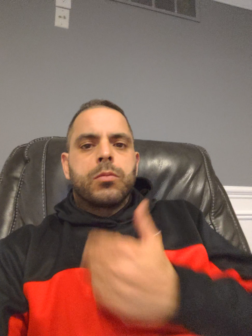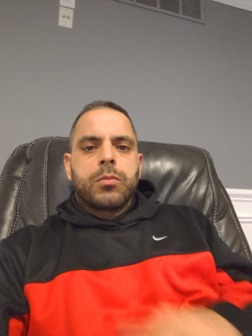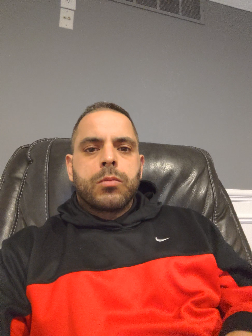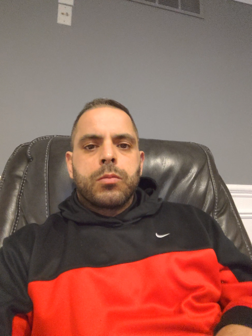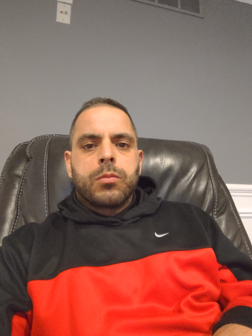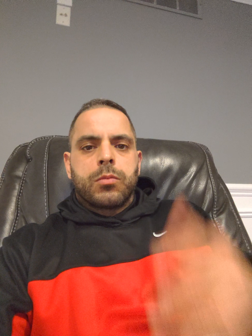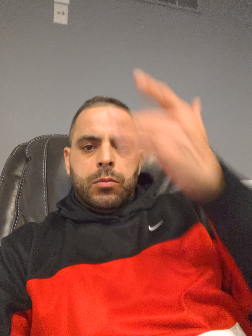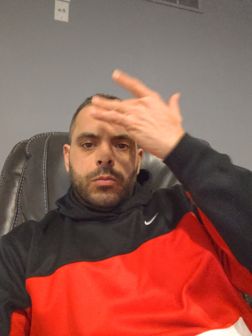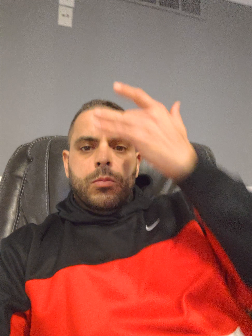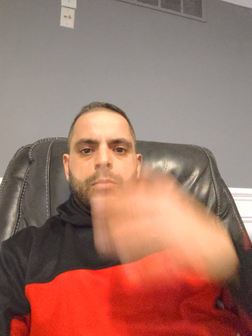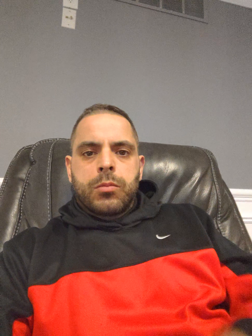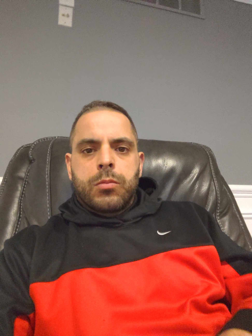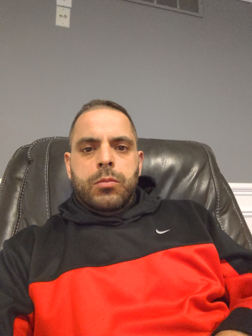sick